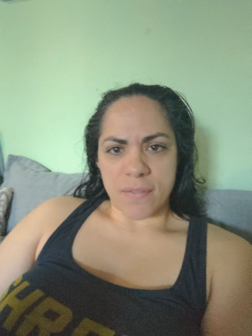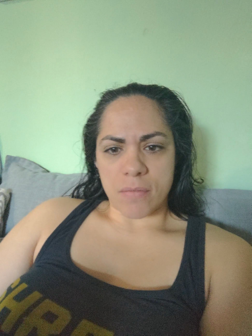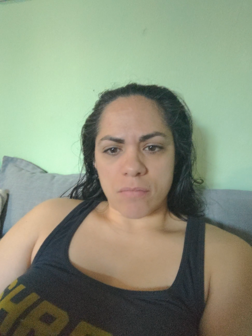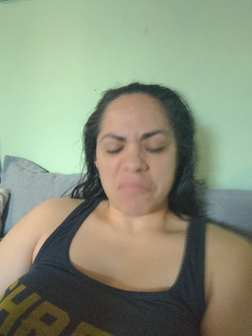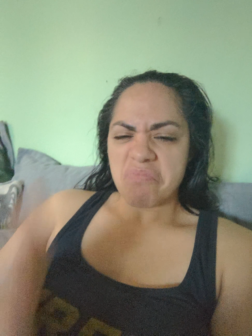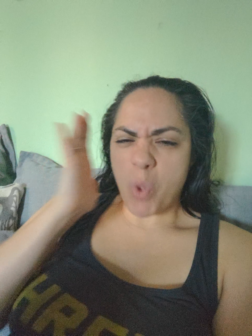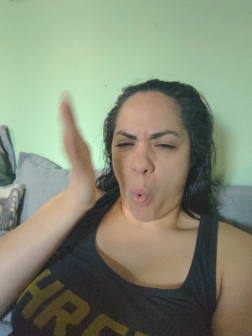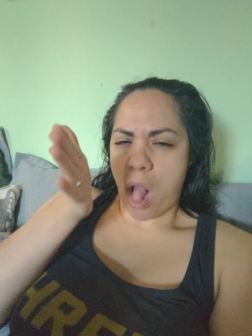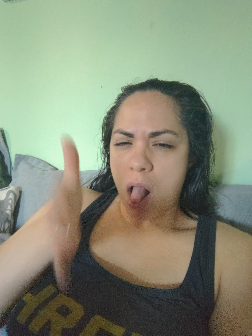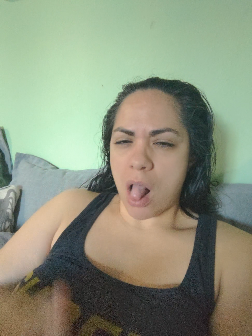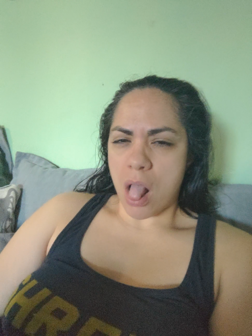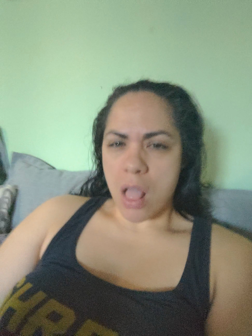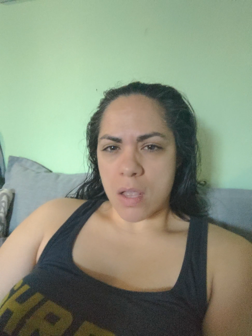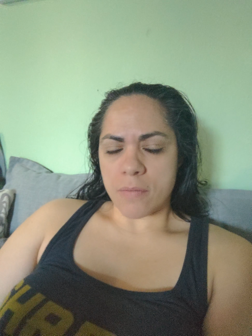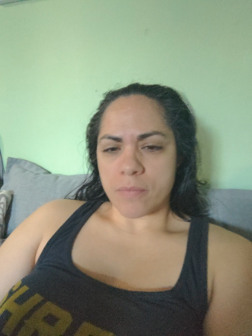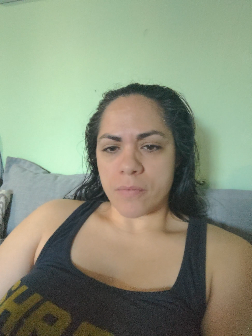will